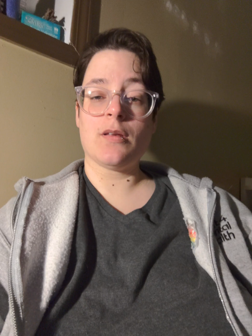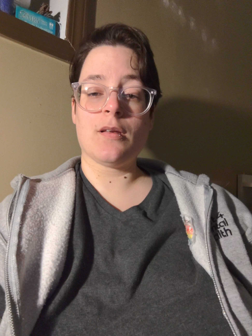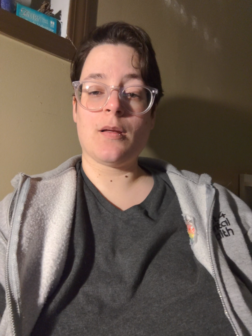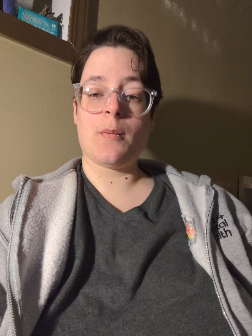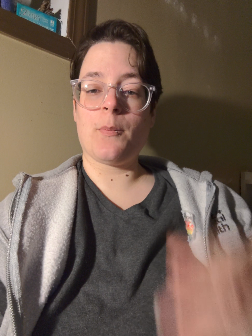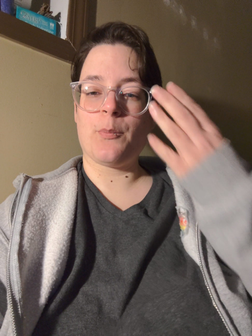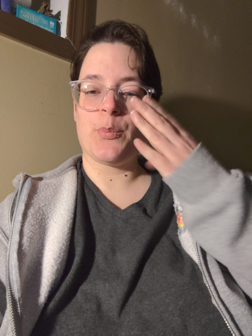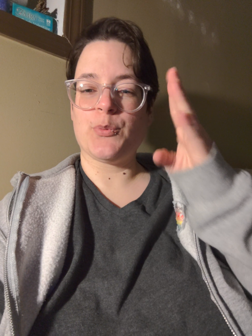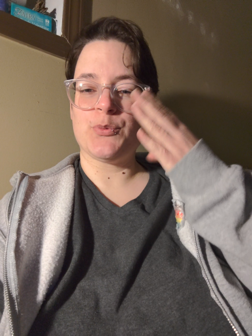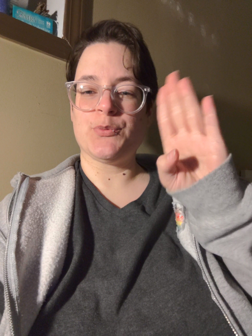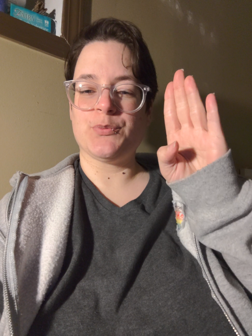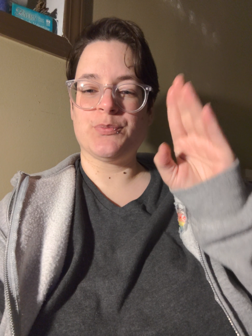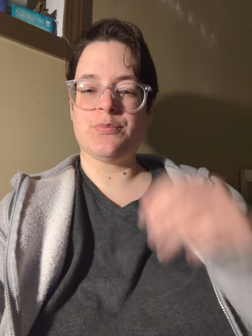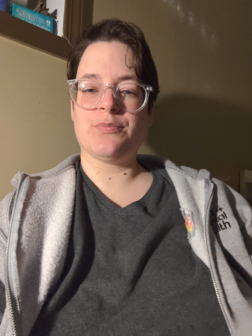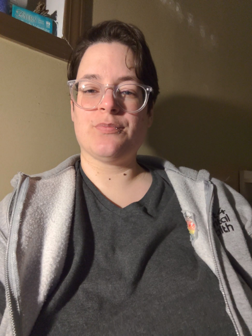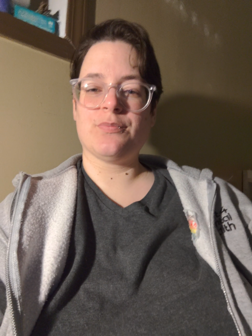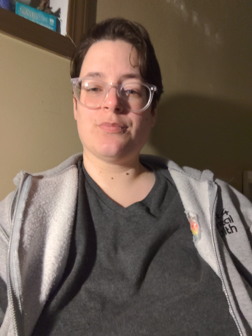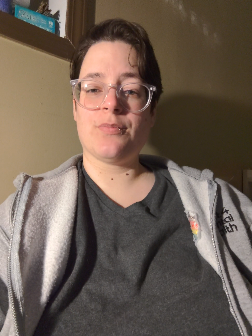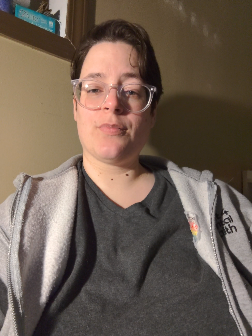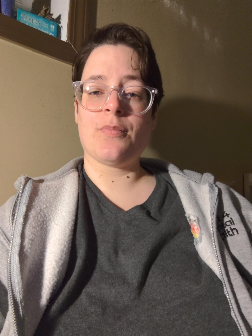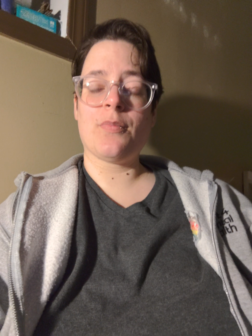blue